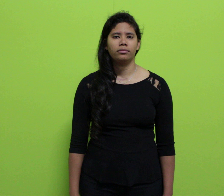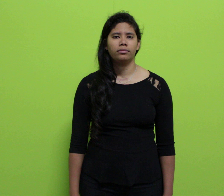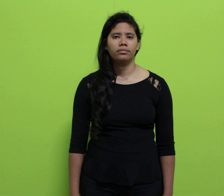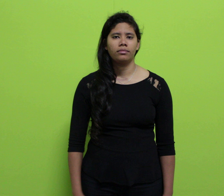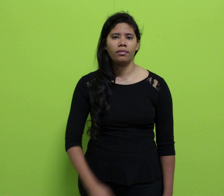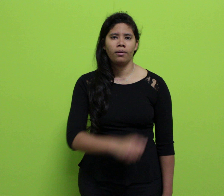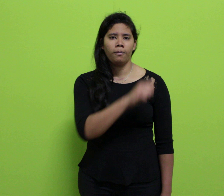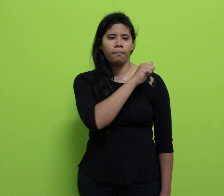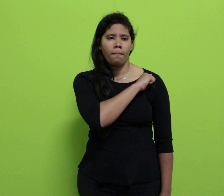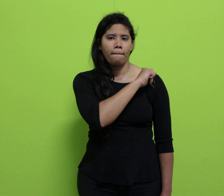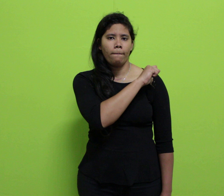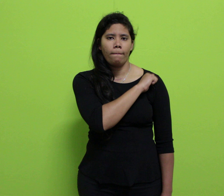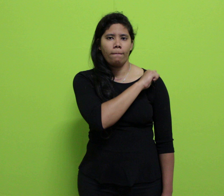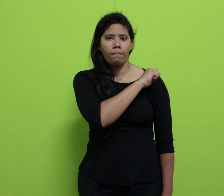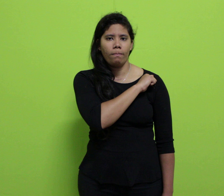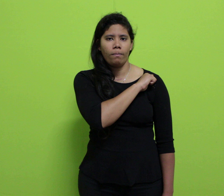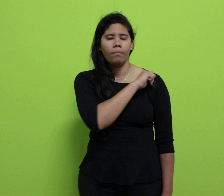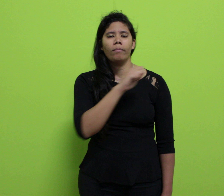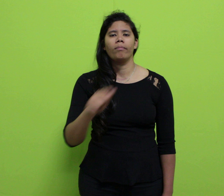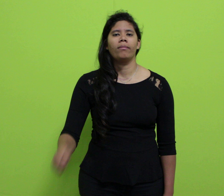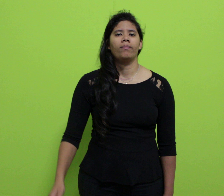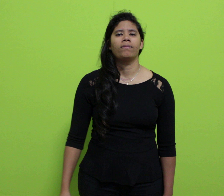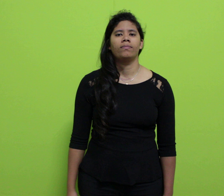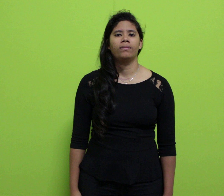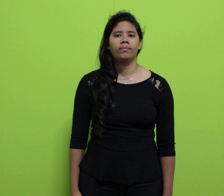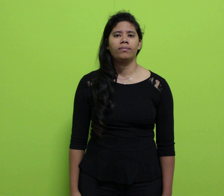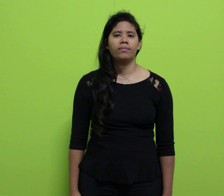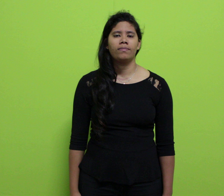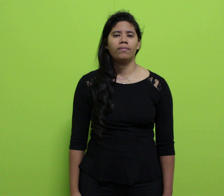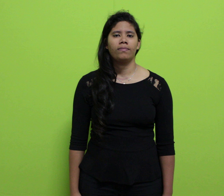aluno